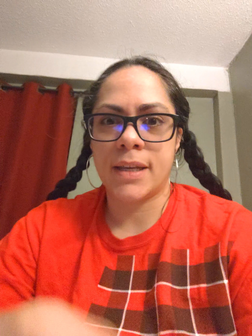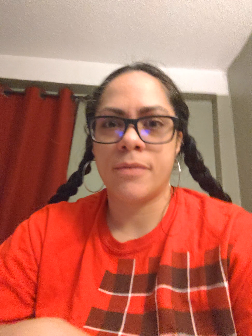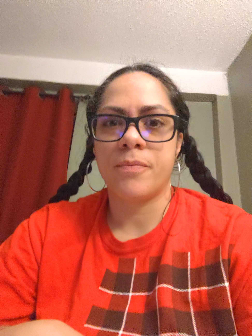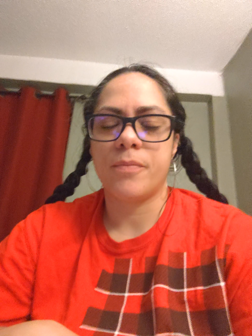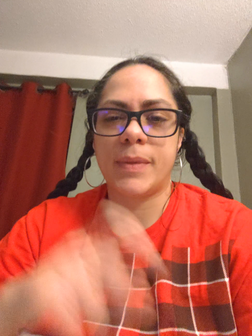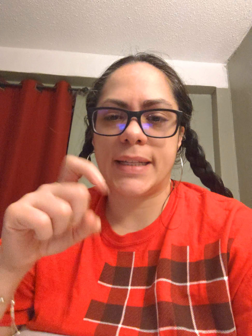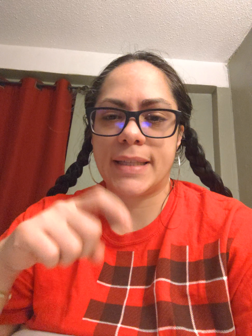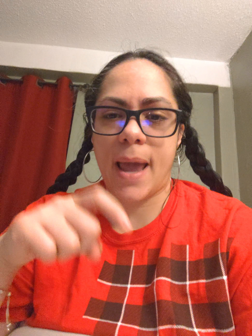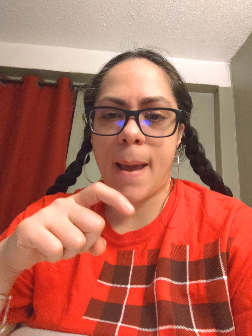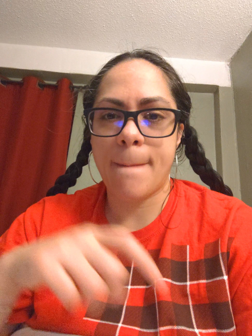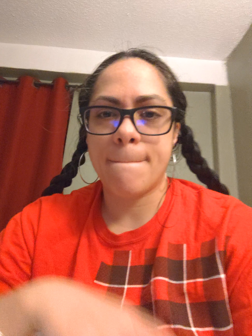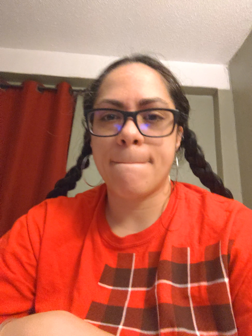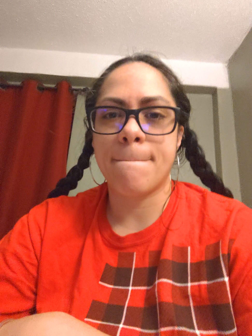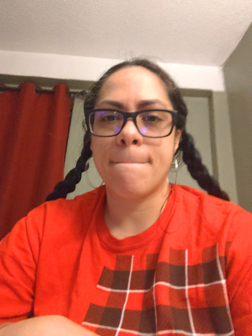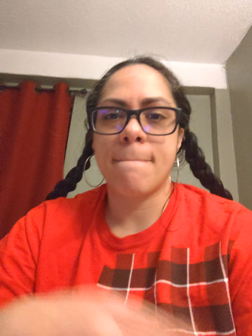time